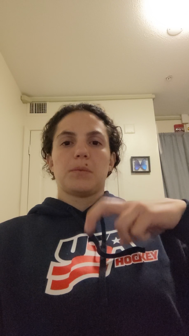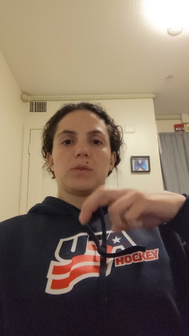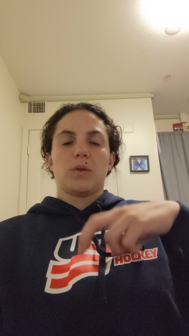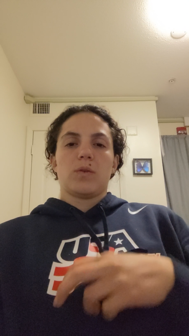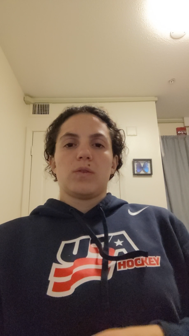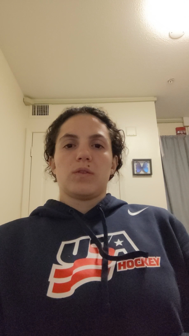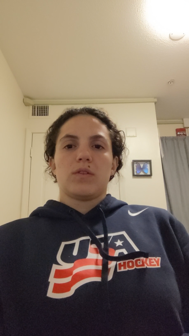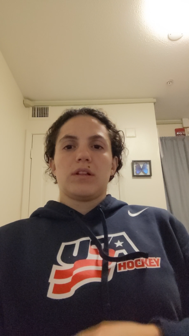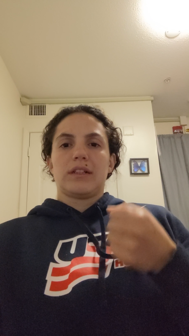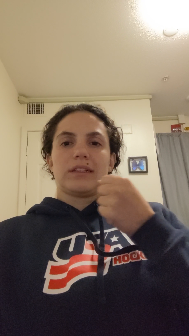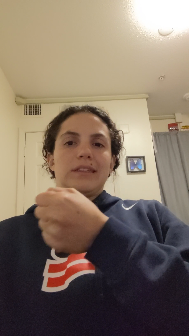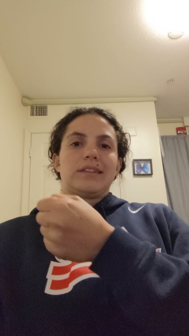hit